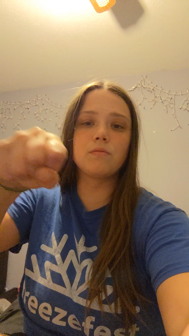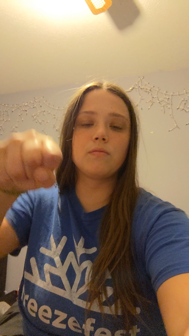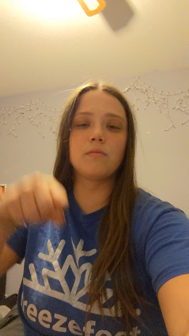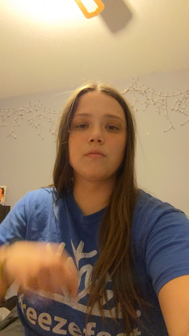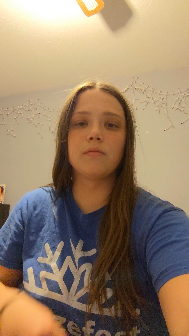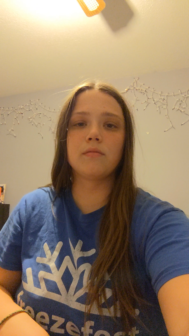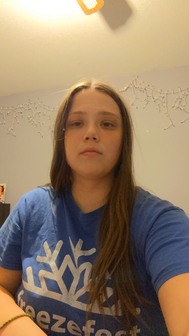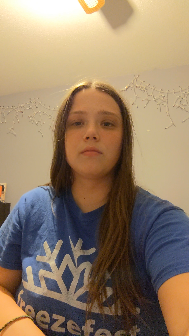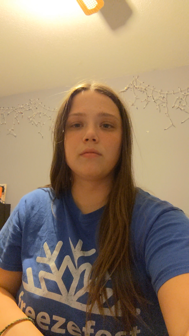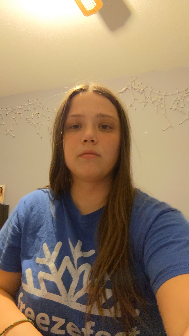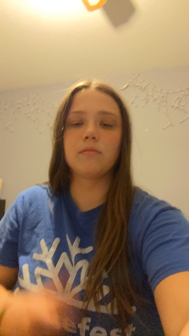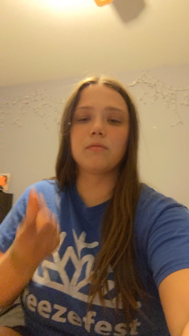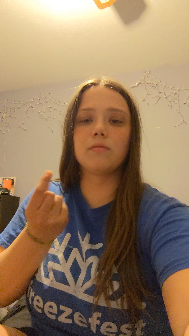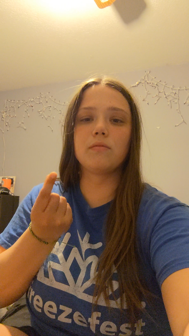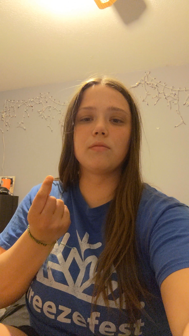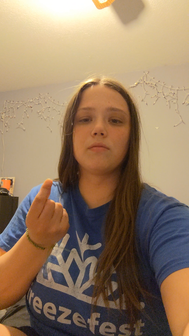do